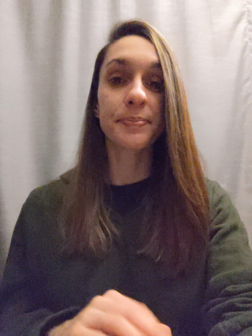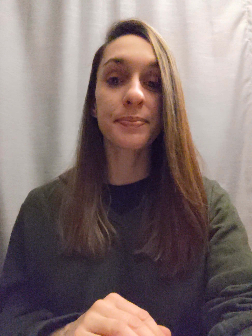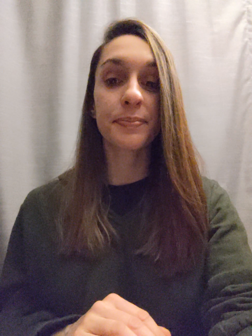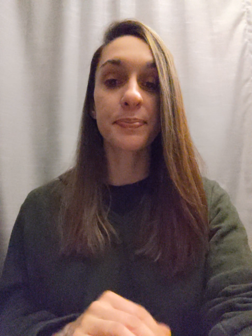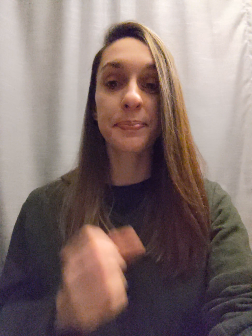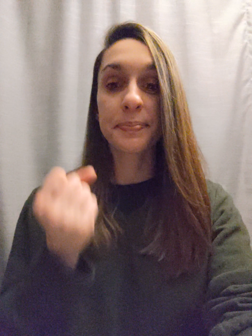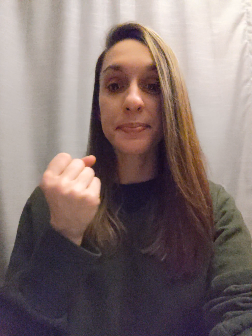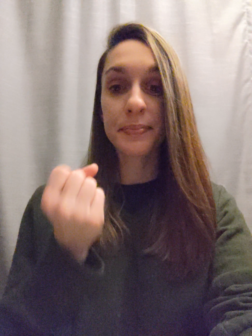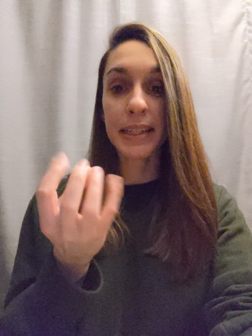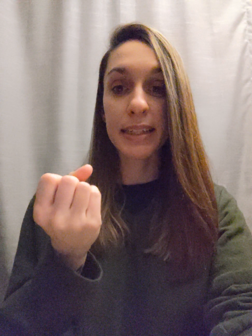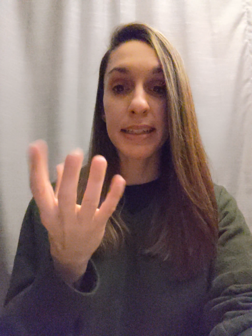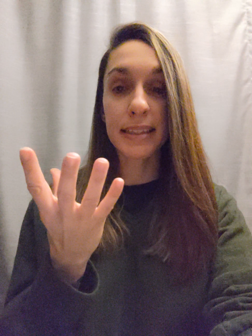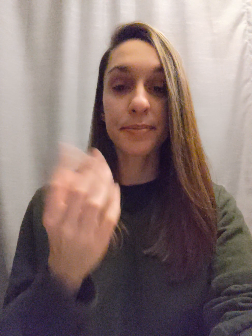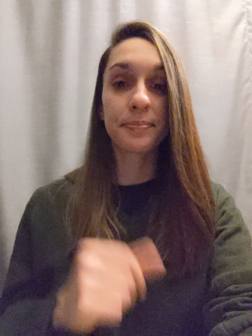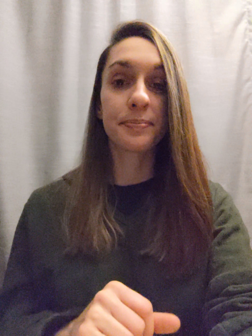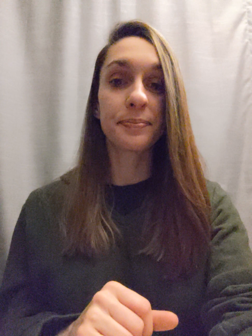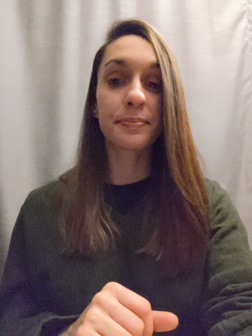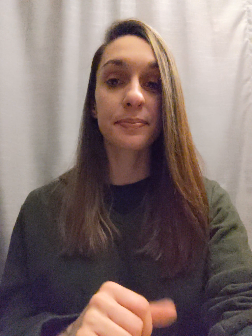many